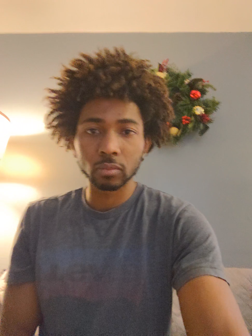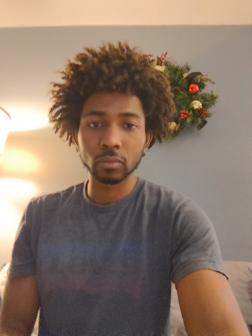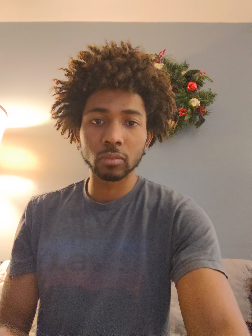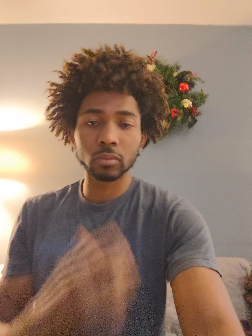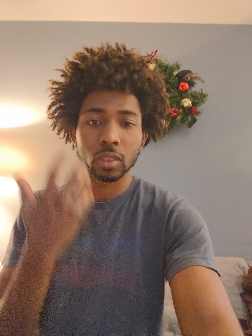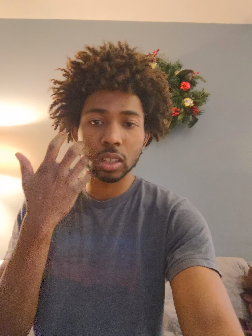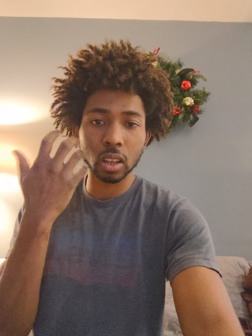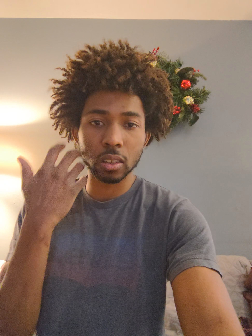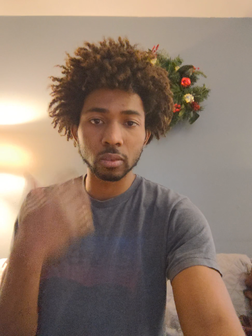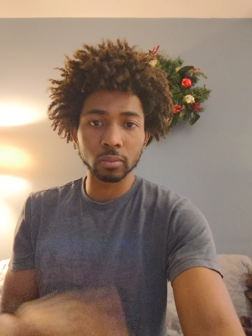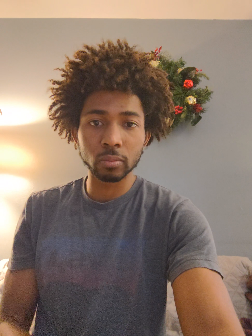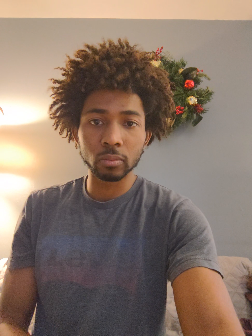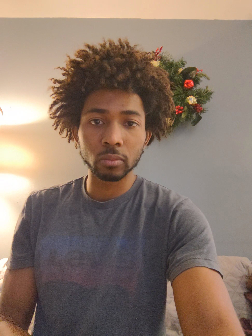tiger